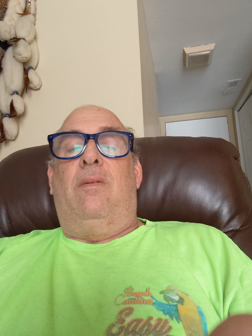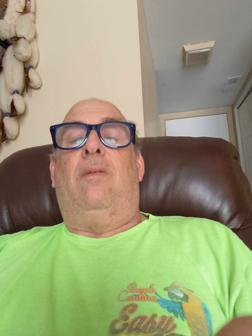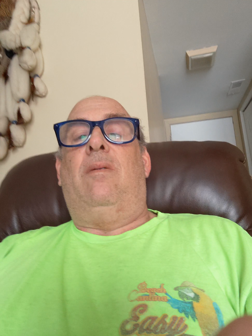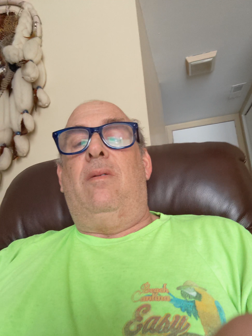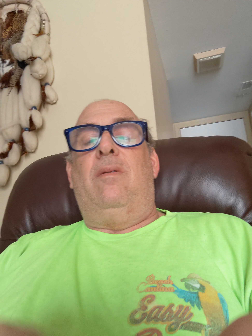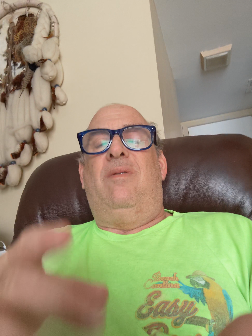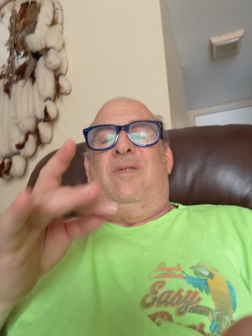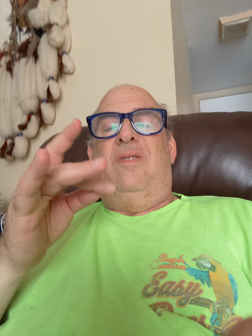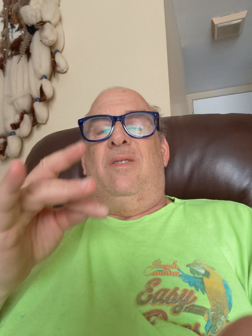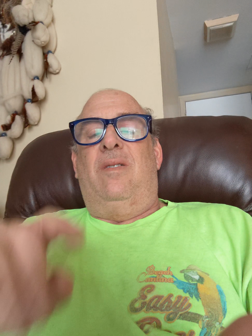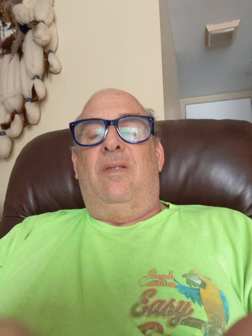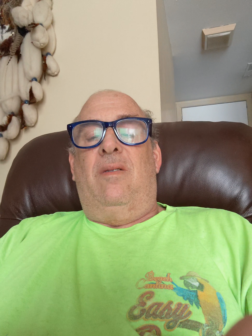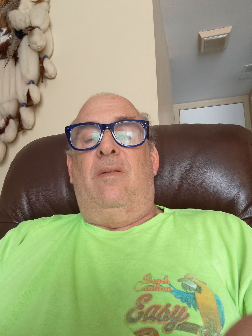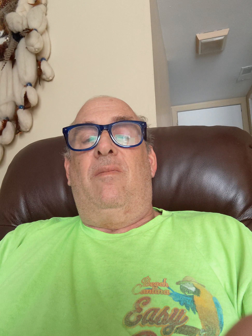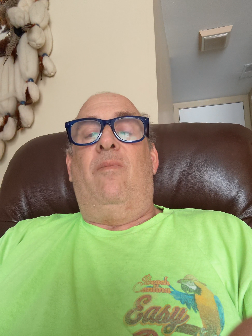sticky